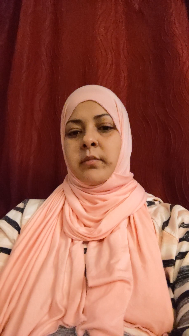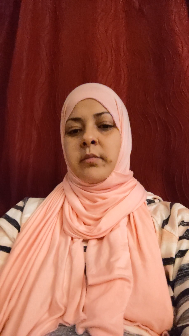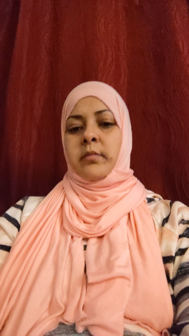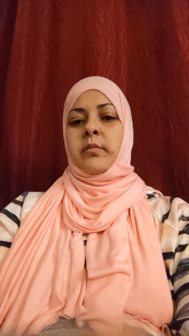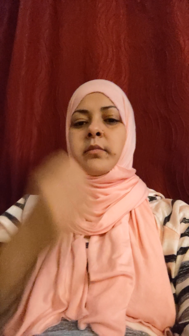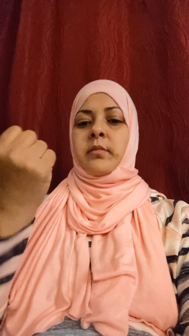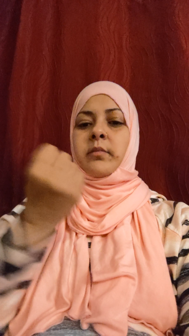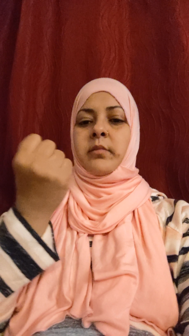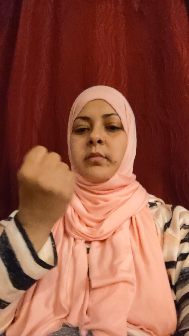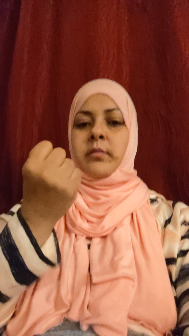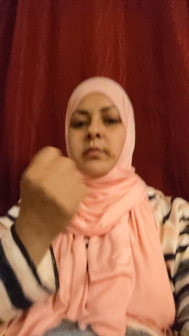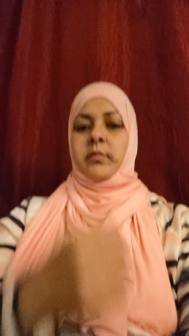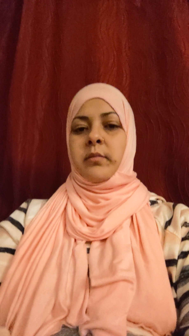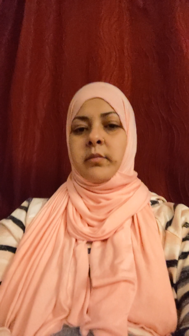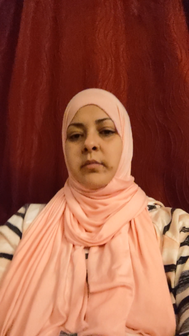hold